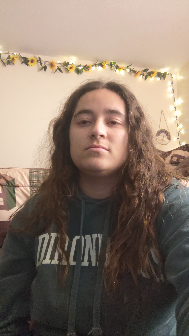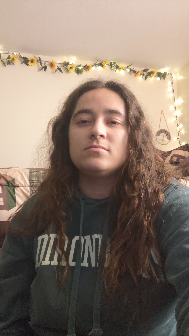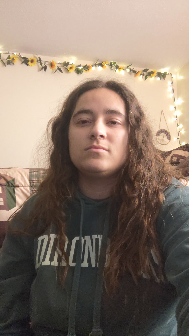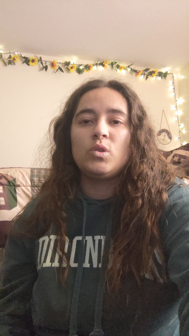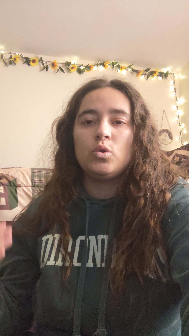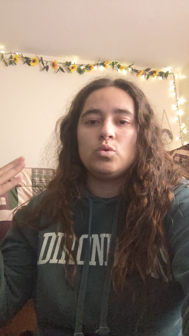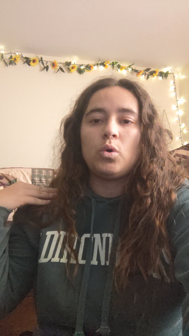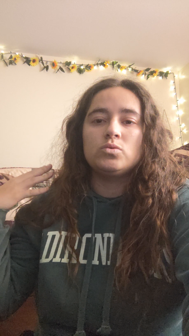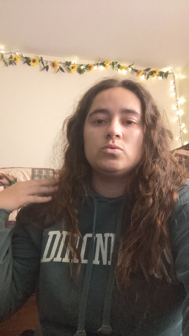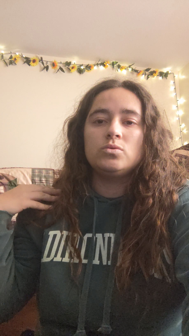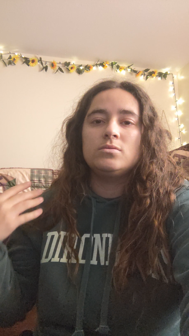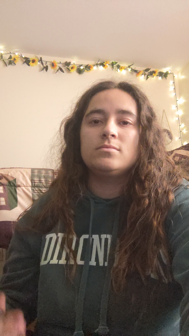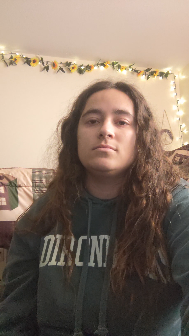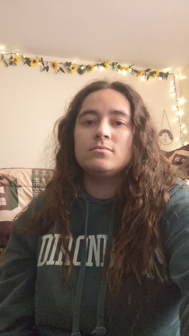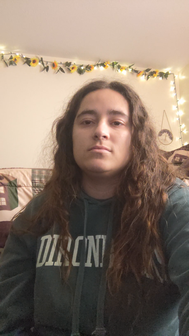shoulder